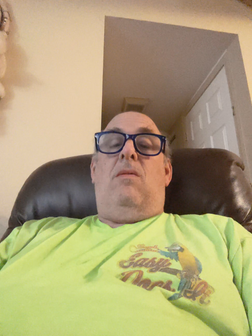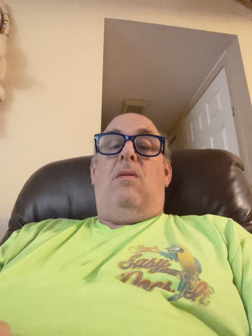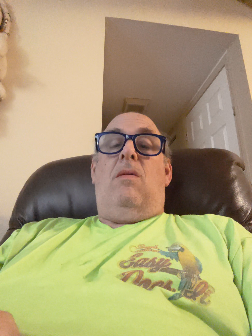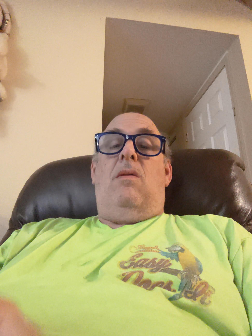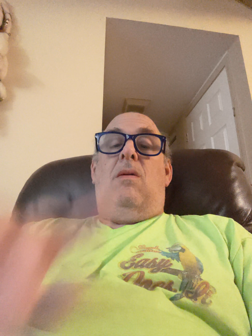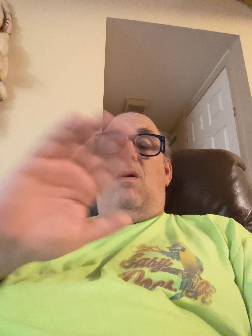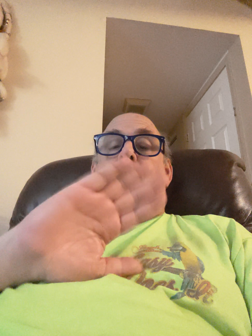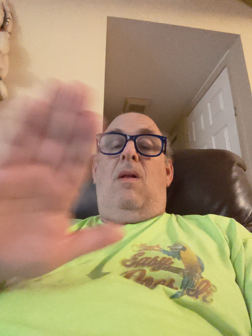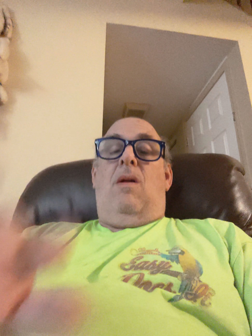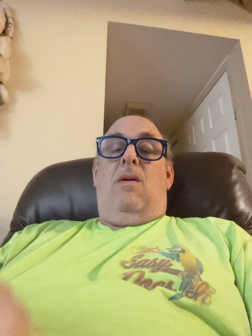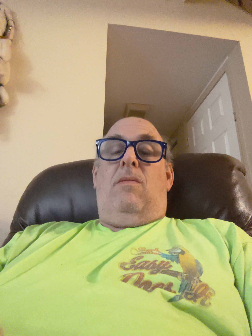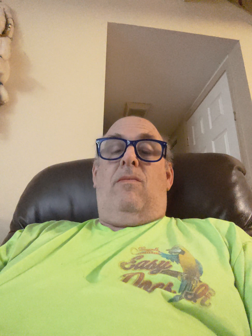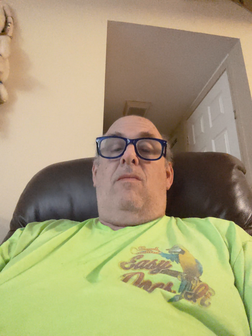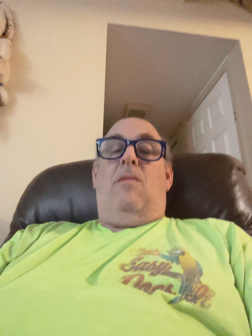clean